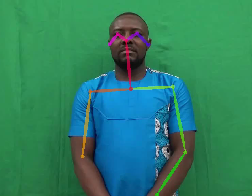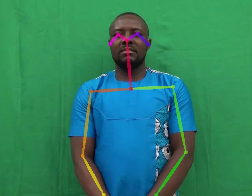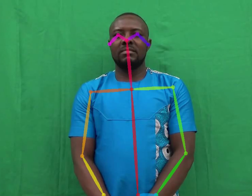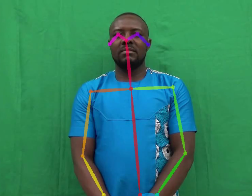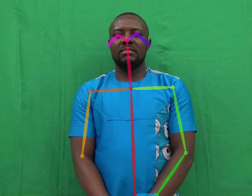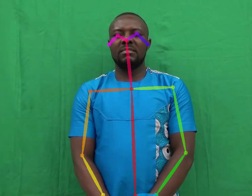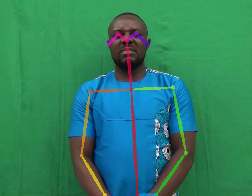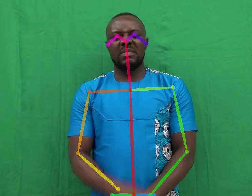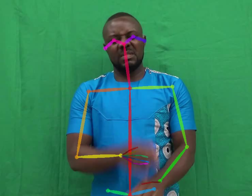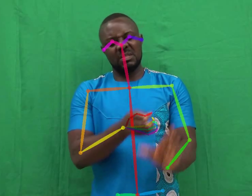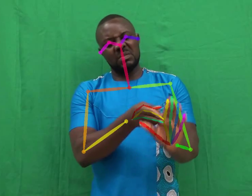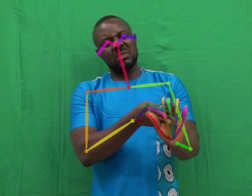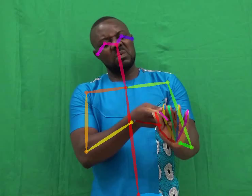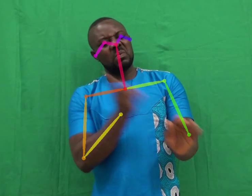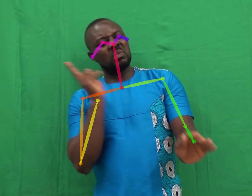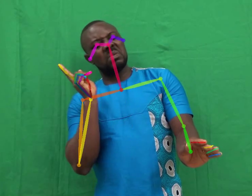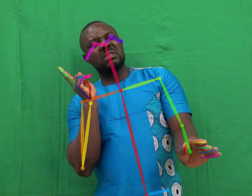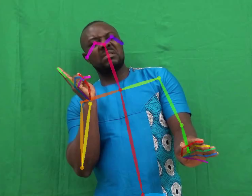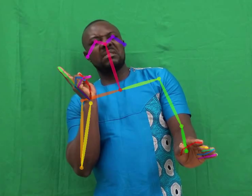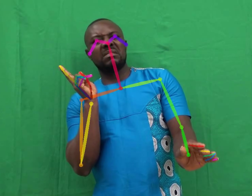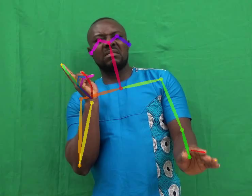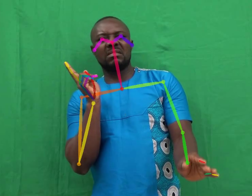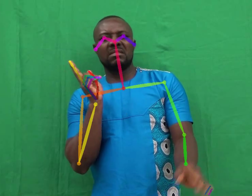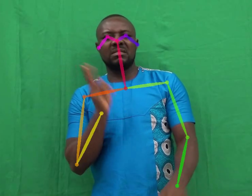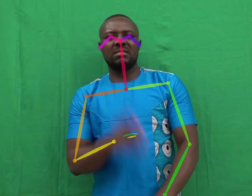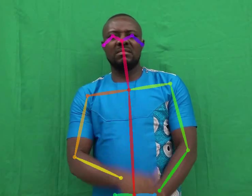quit